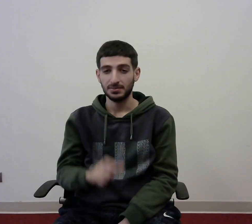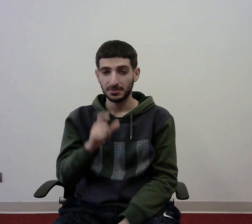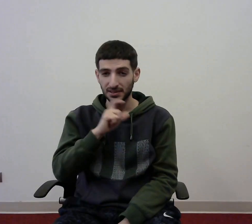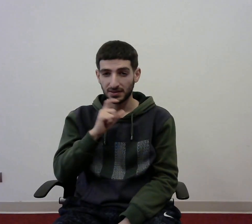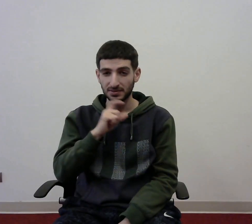dondurma